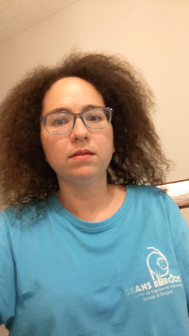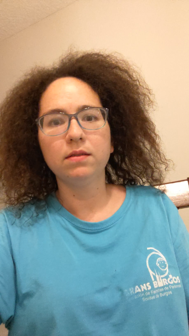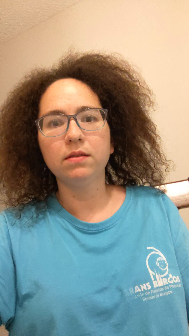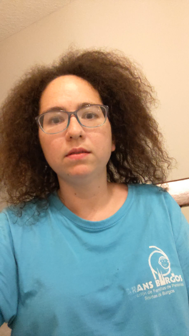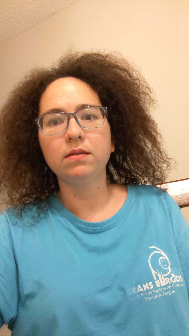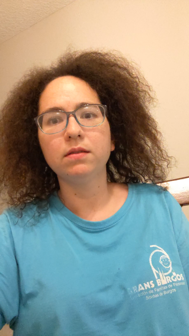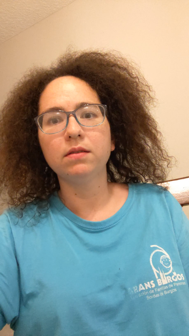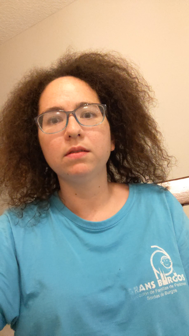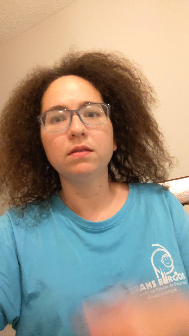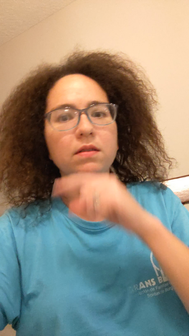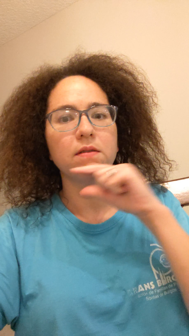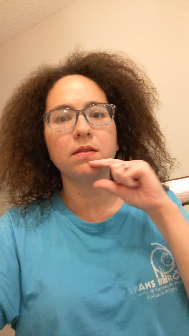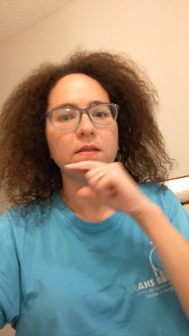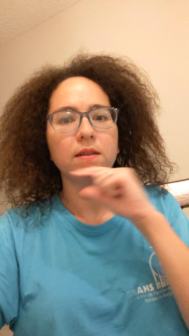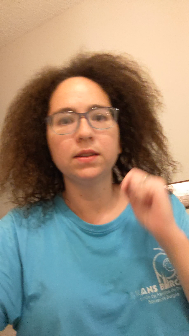glue